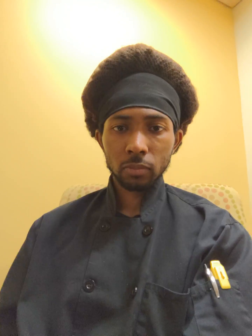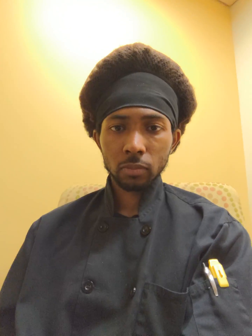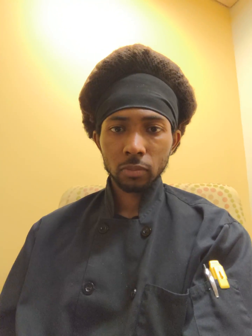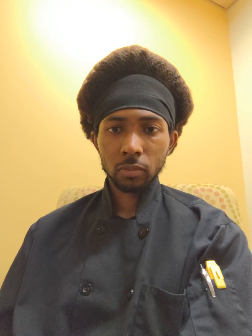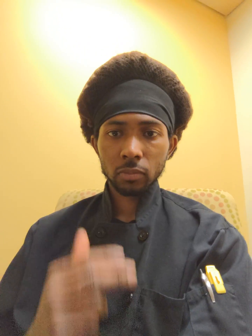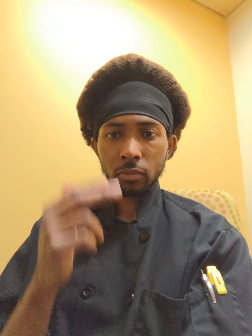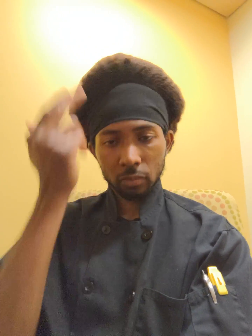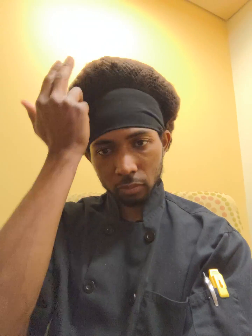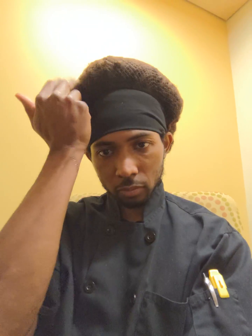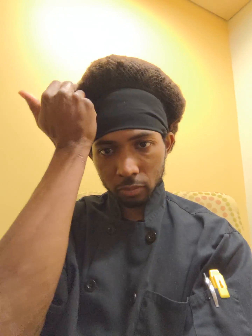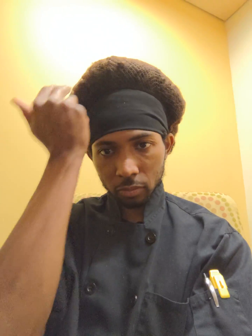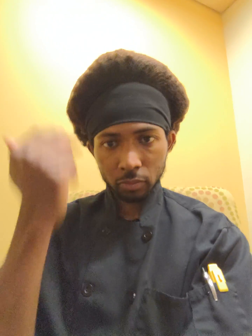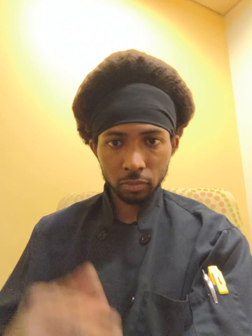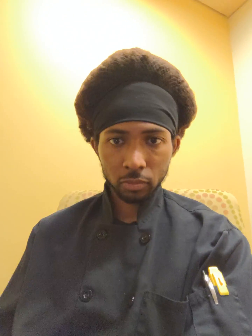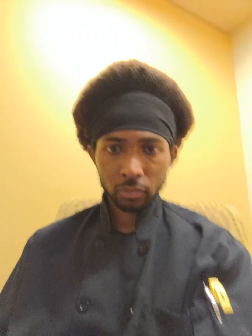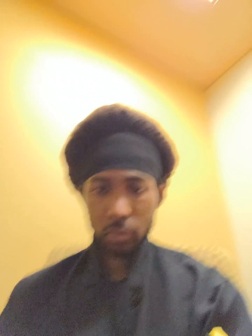rabbit